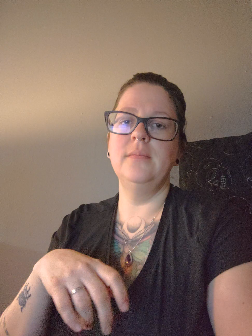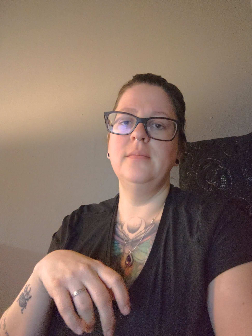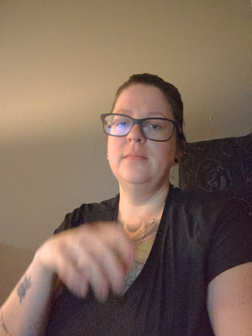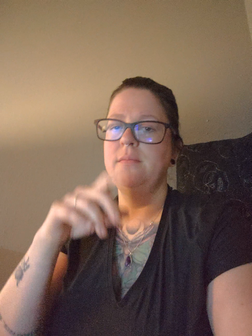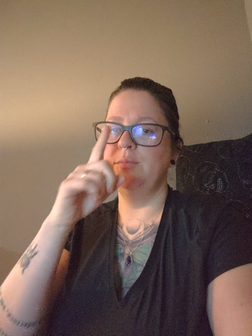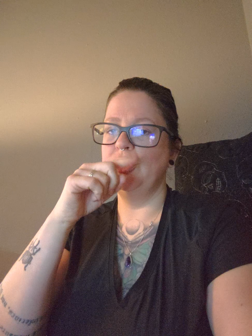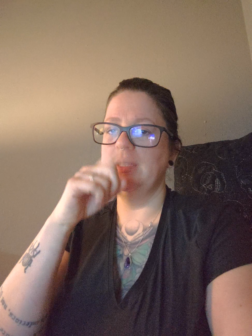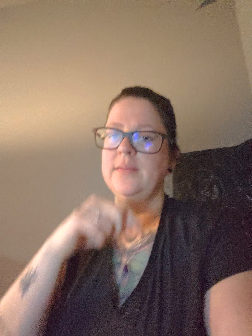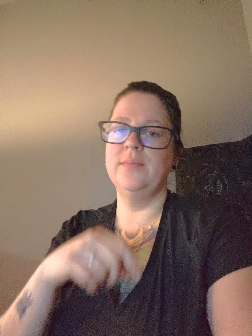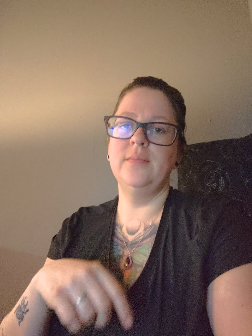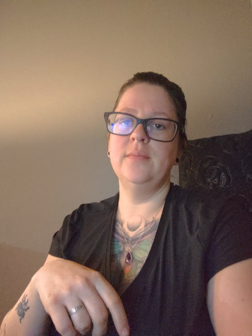pretend